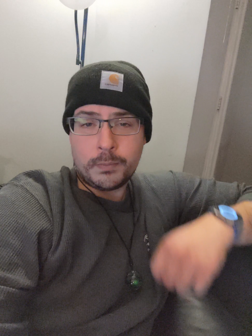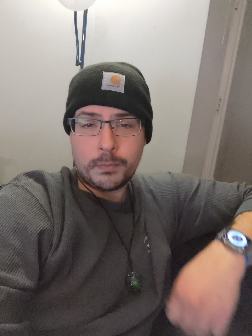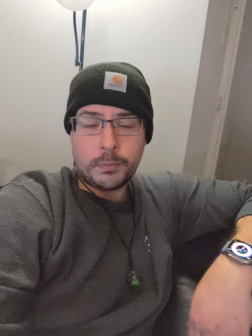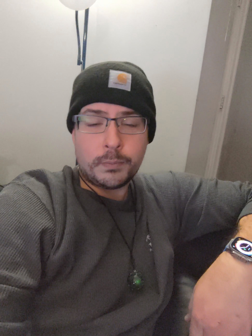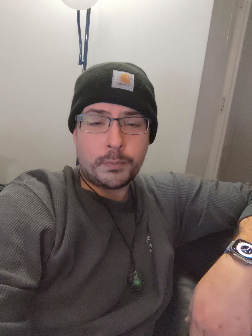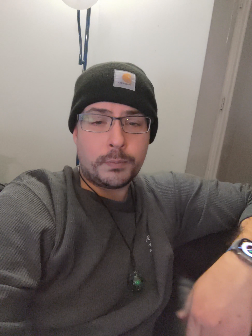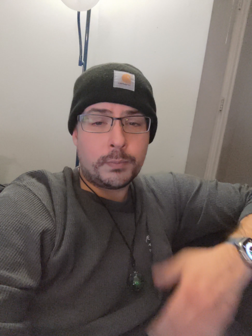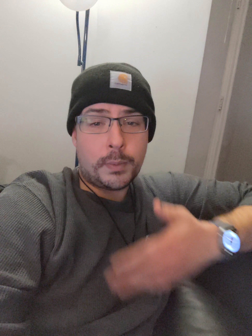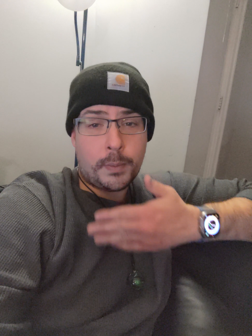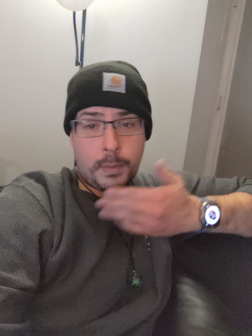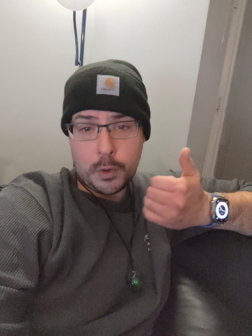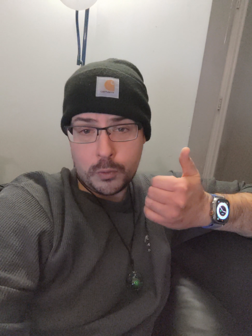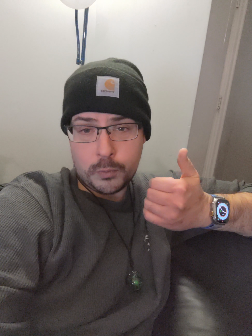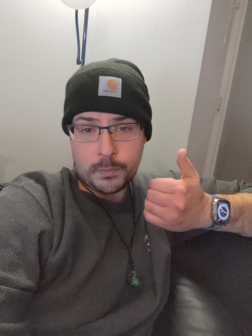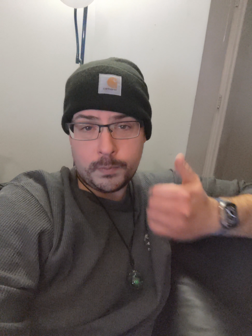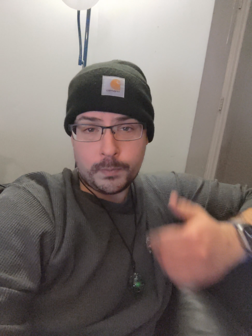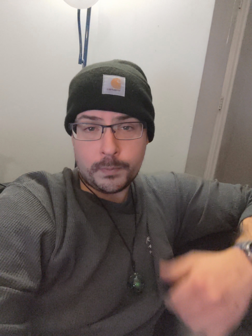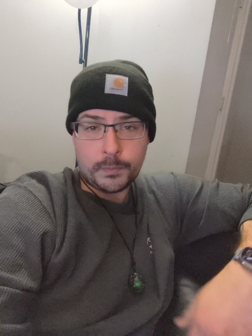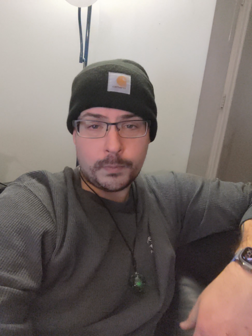better